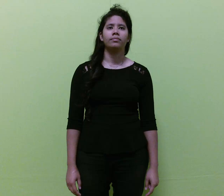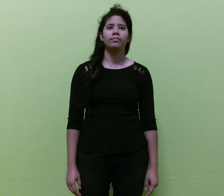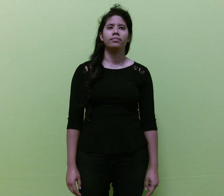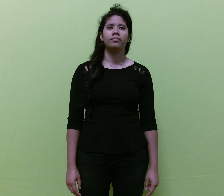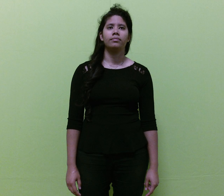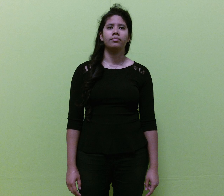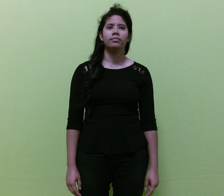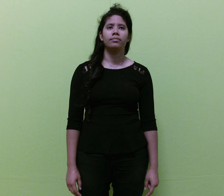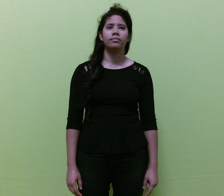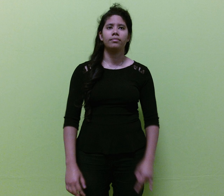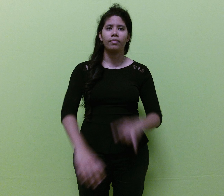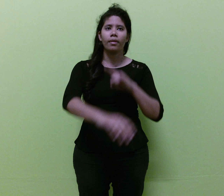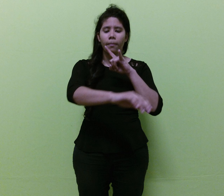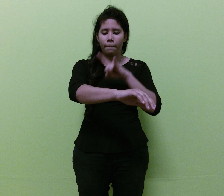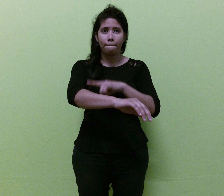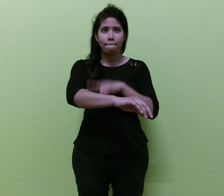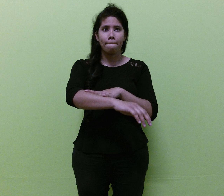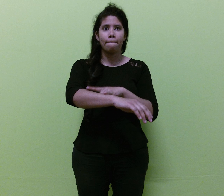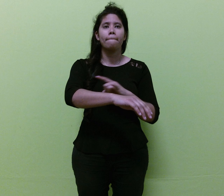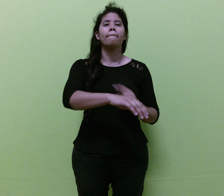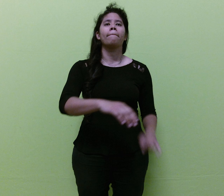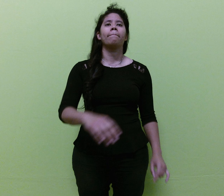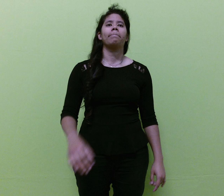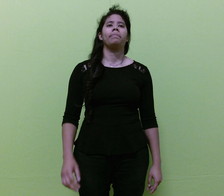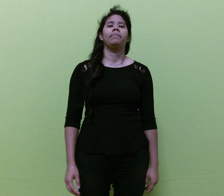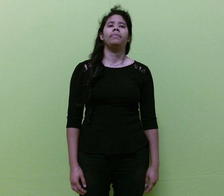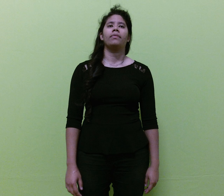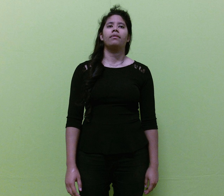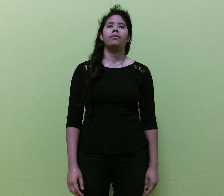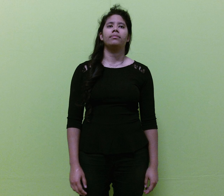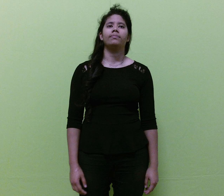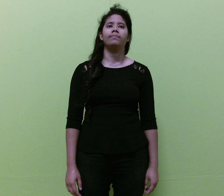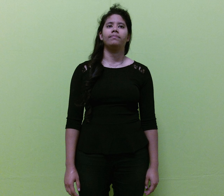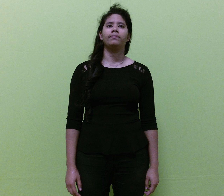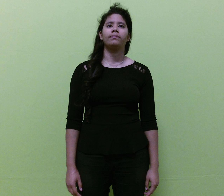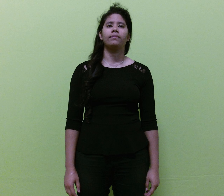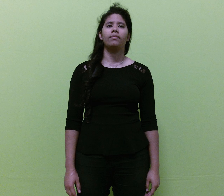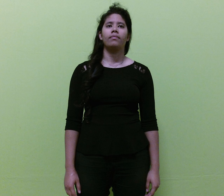banheiro